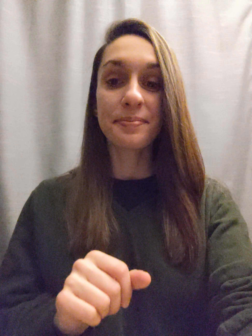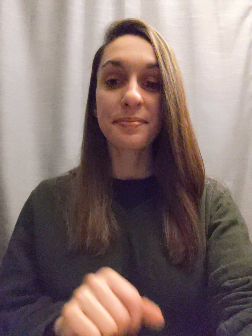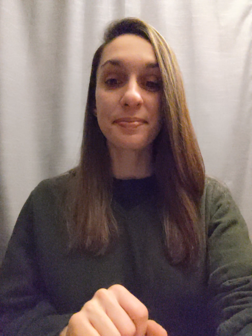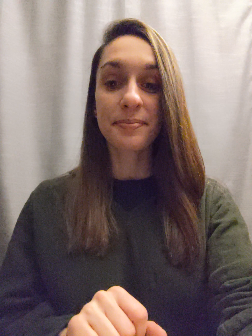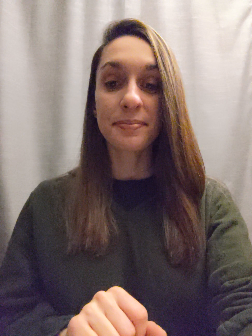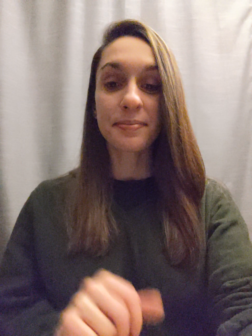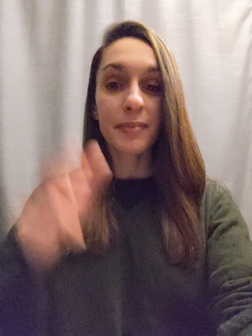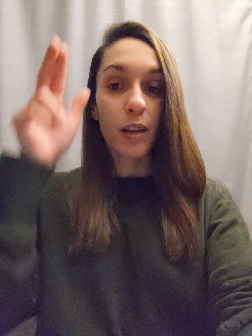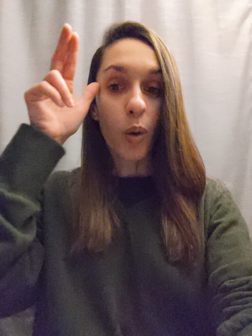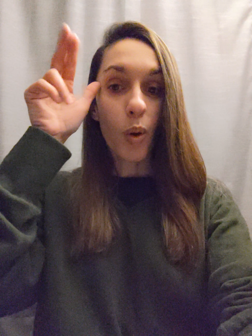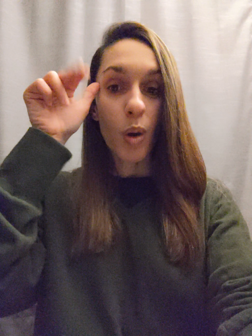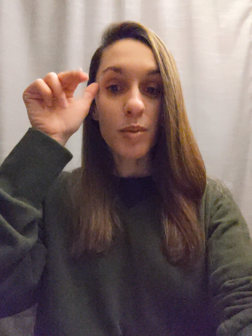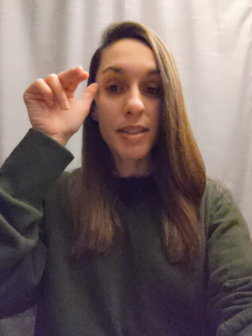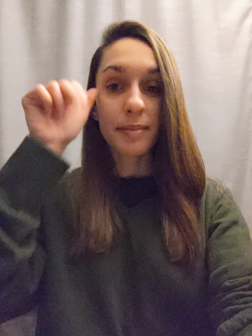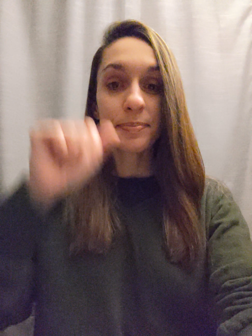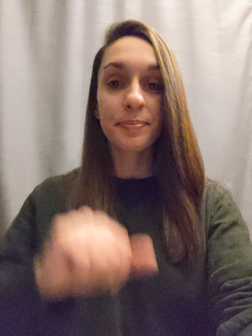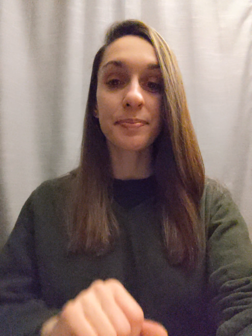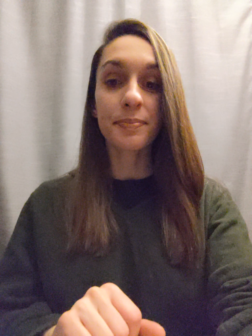horse